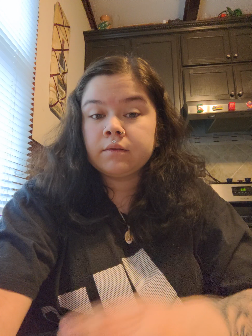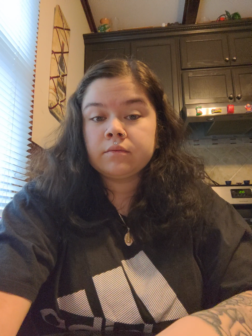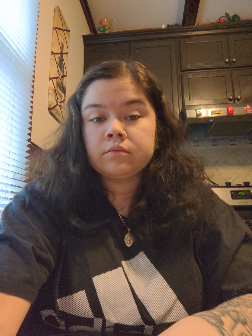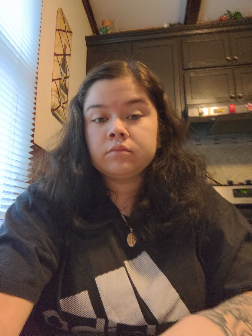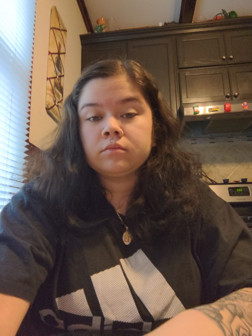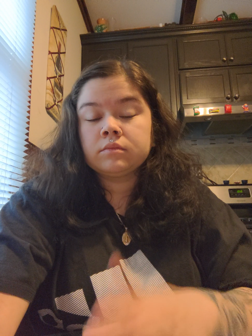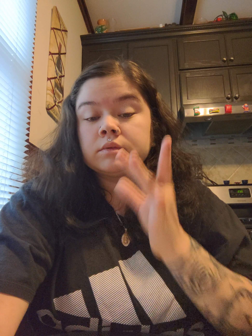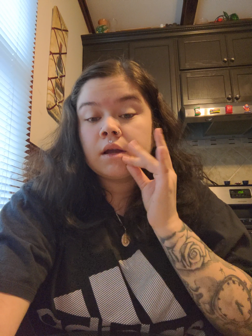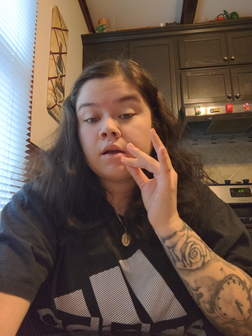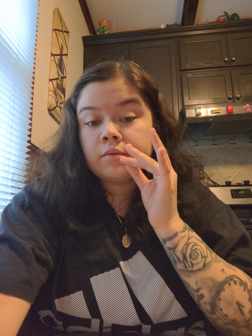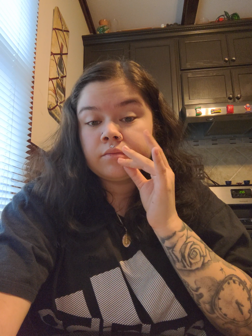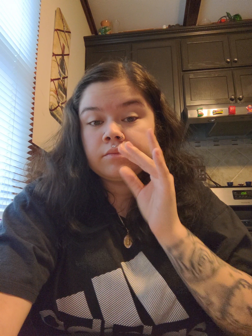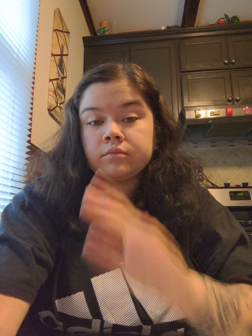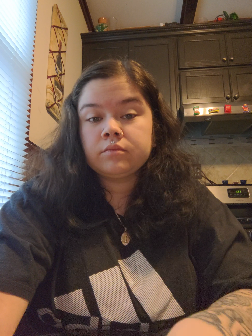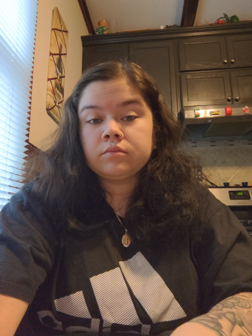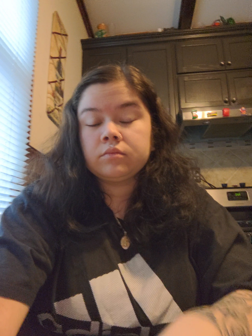snack